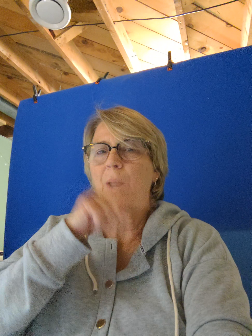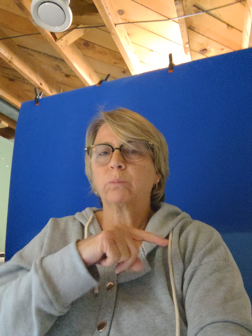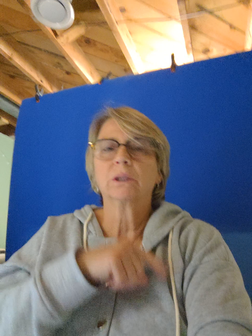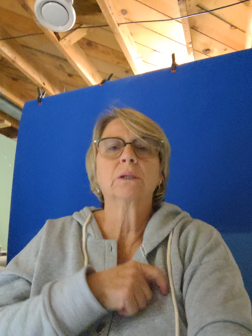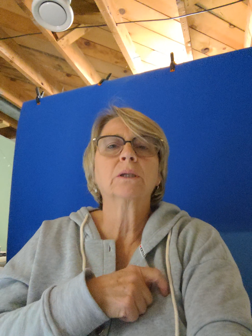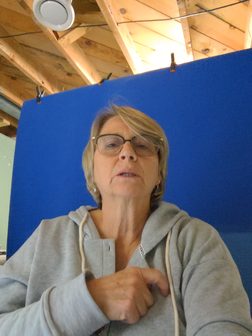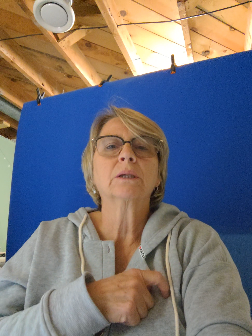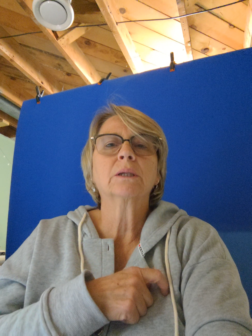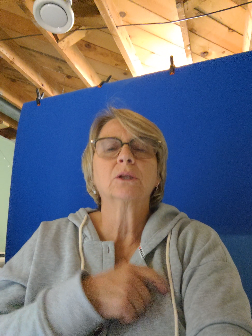mouse